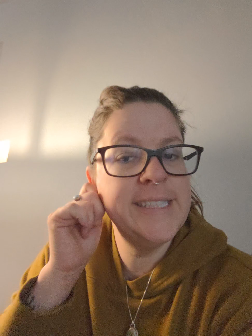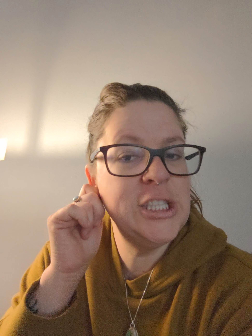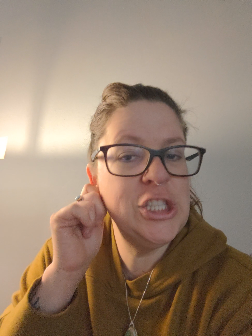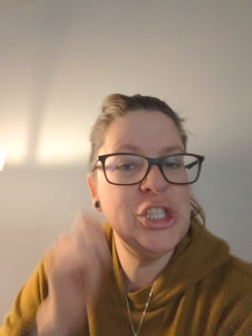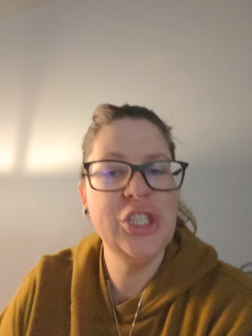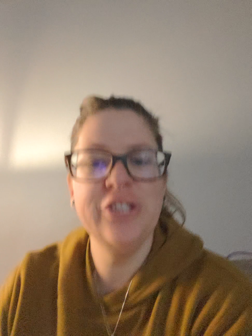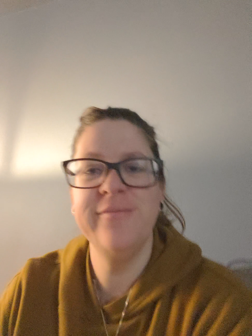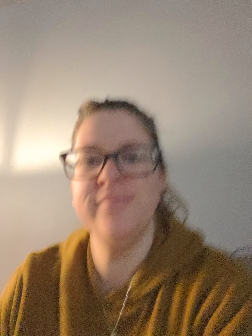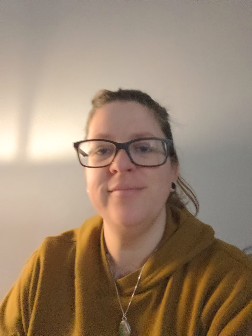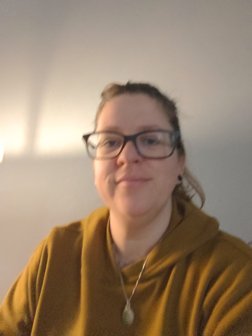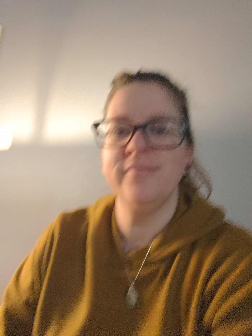ear